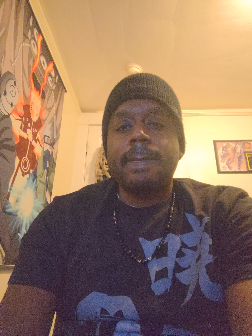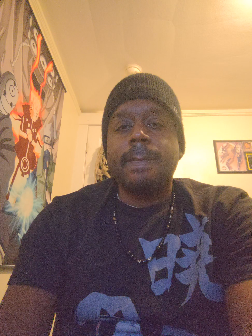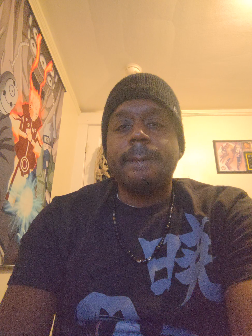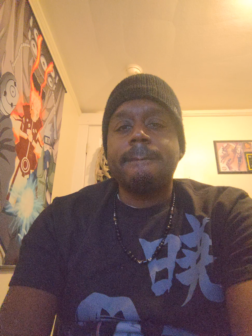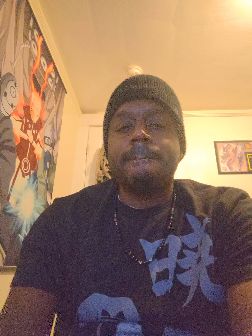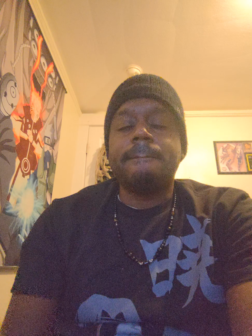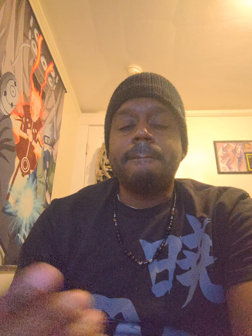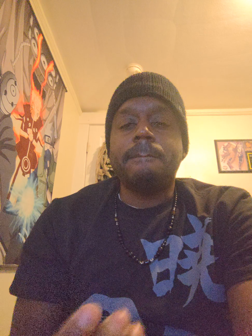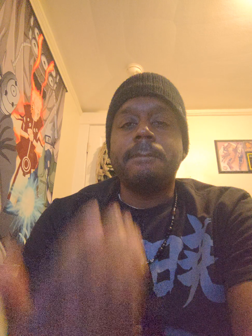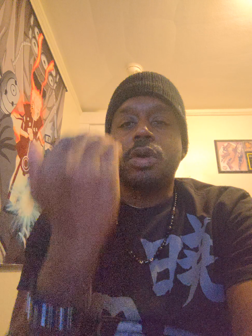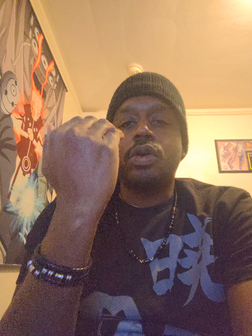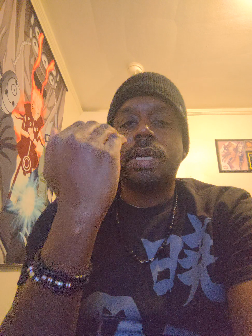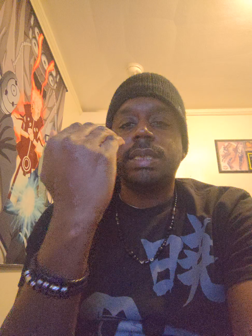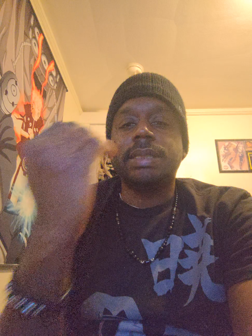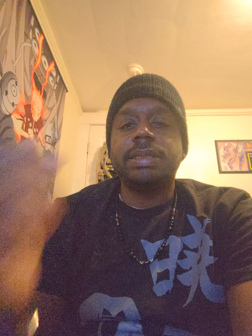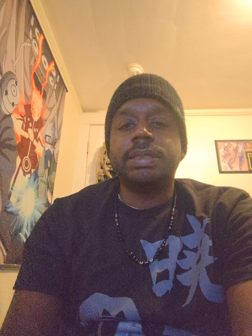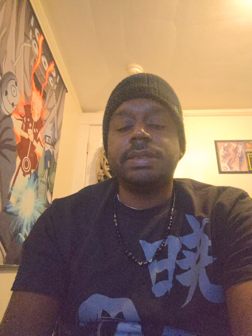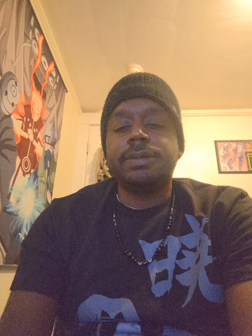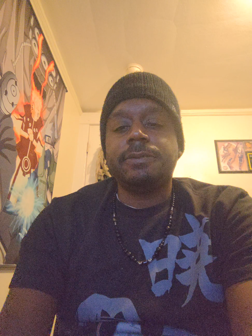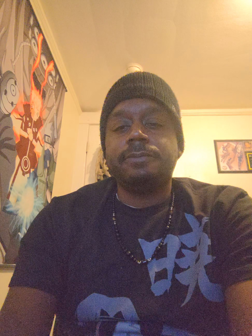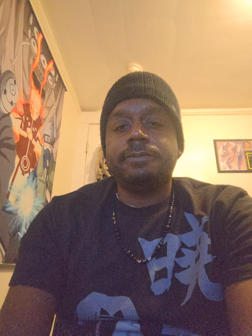morning